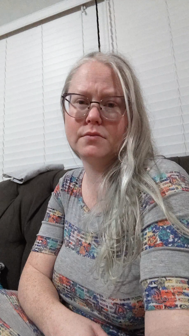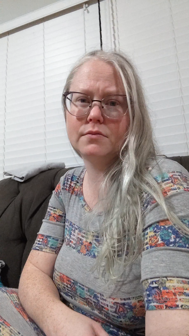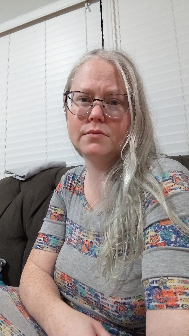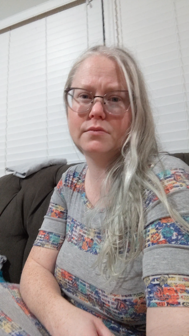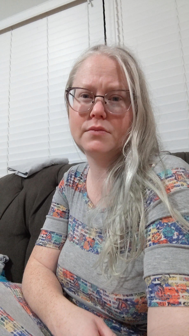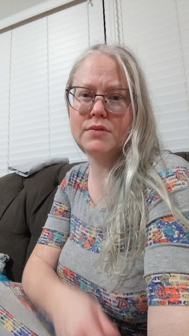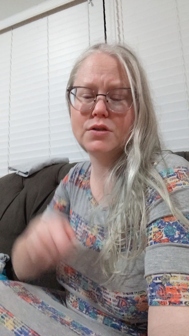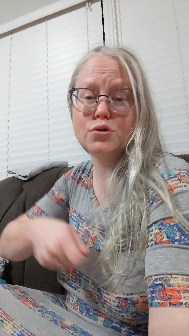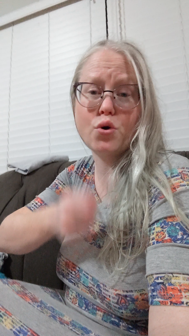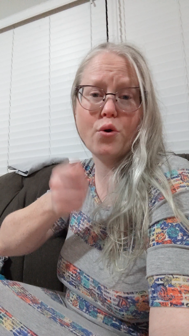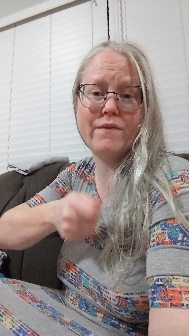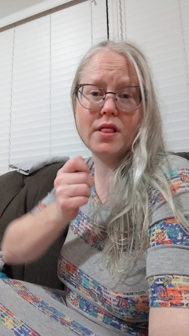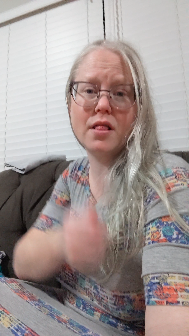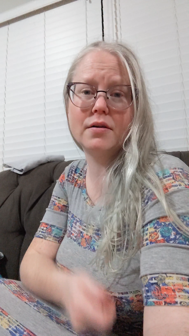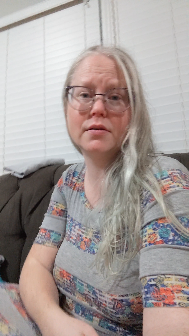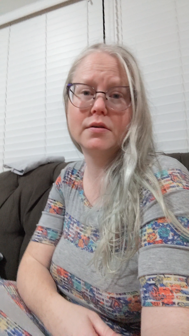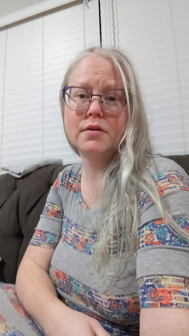shovel